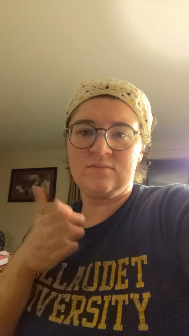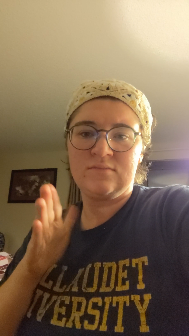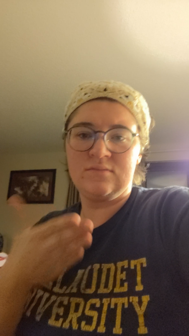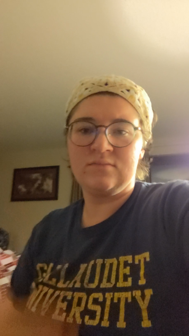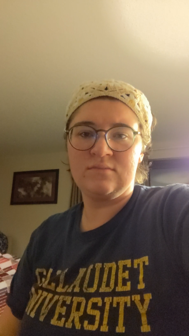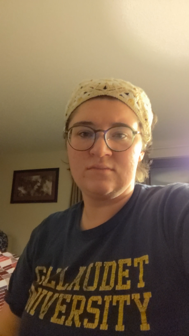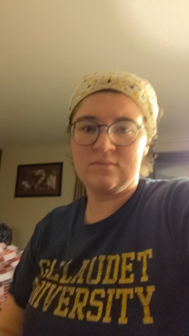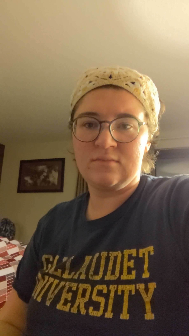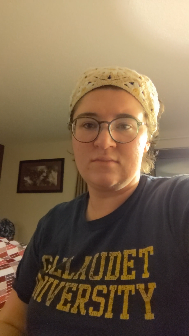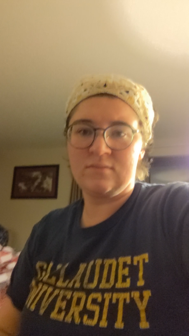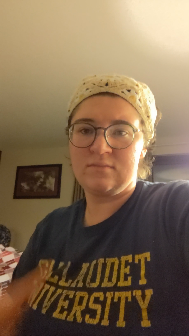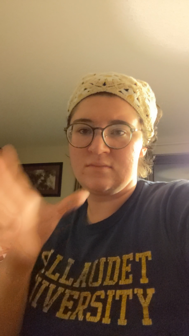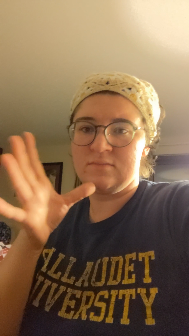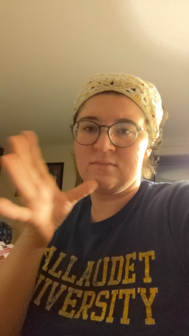mommy